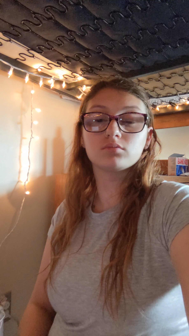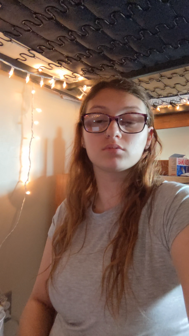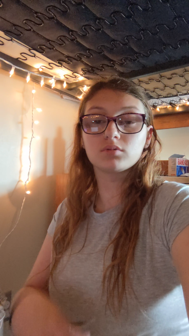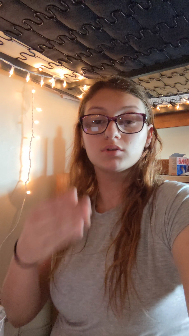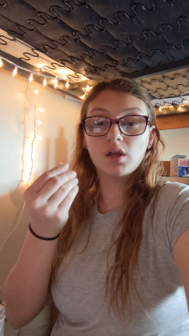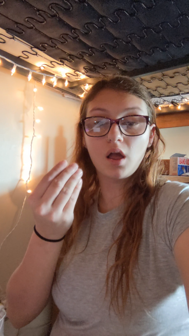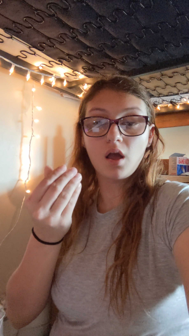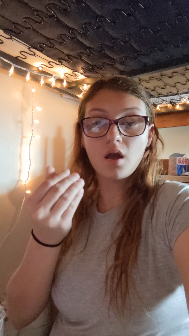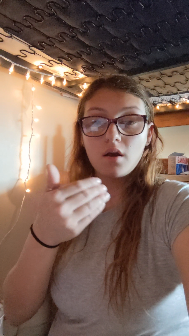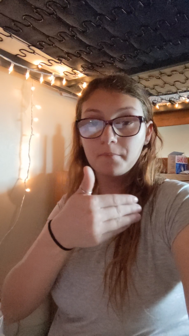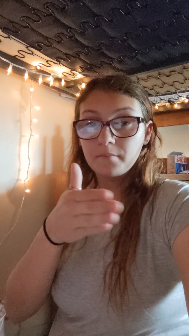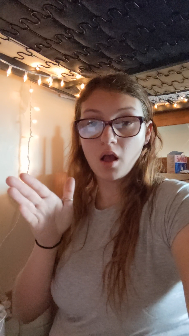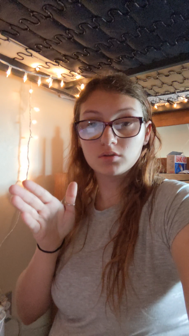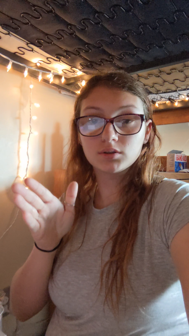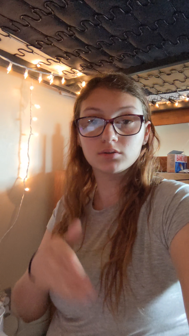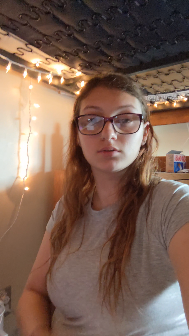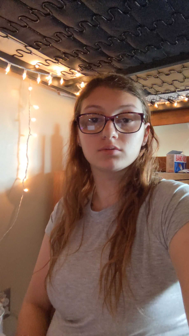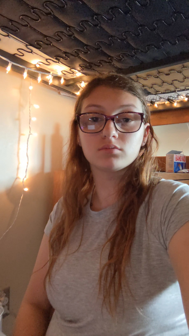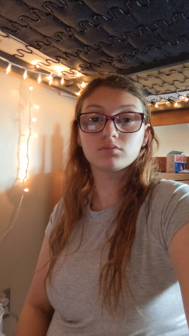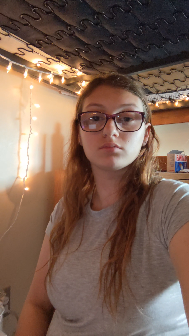sandbox